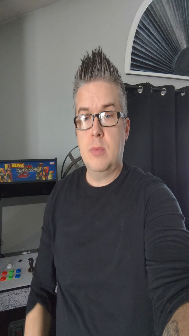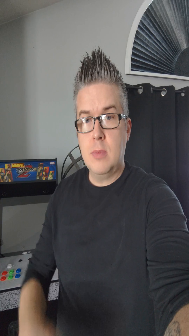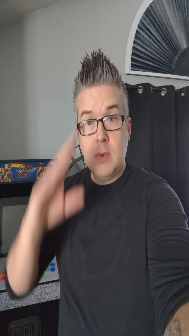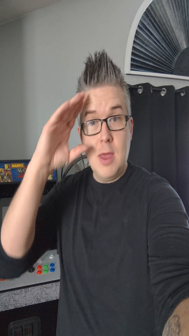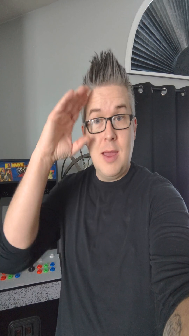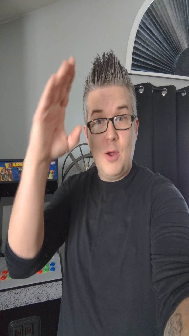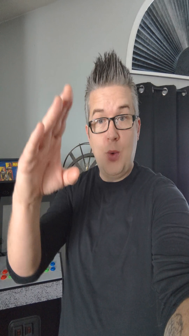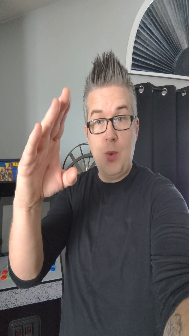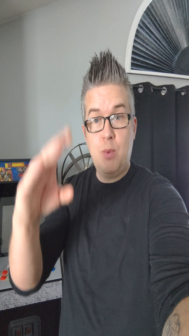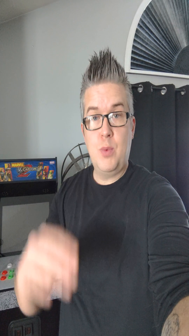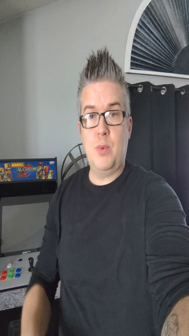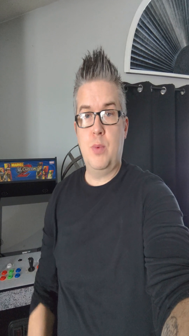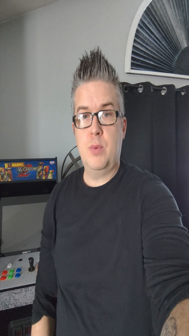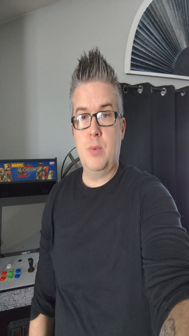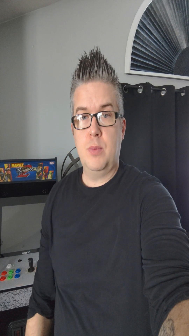hello